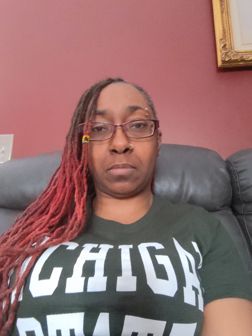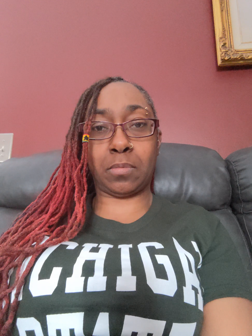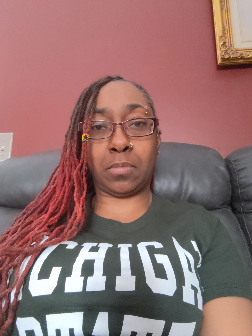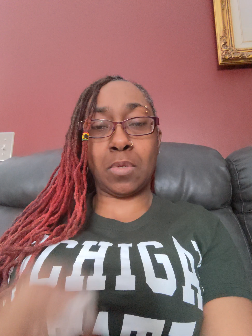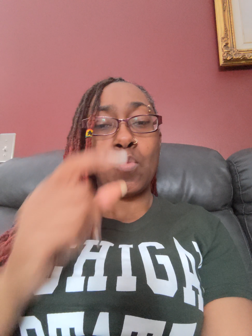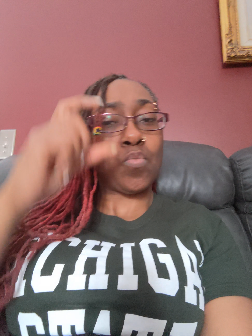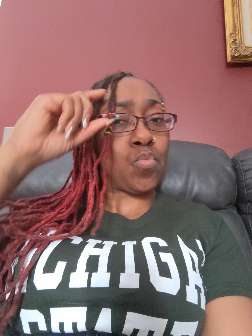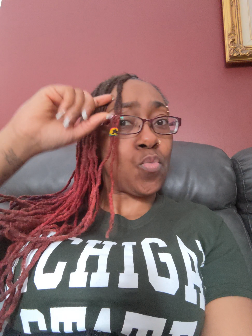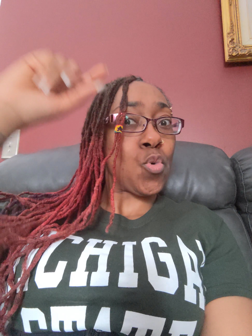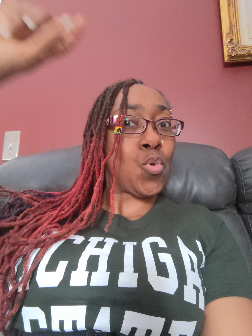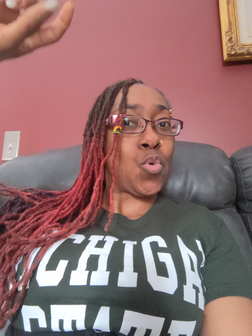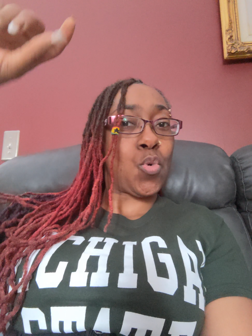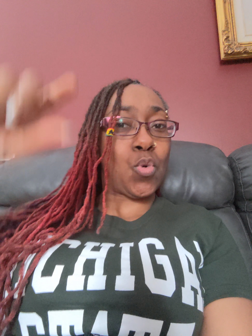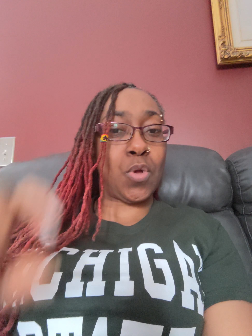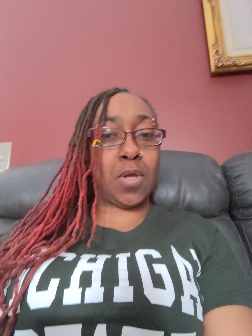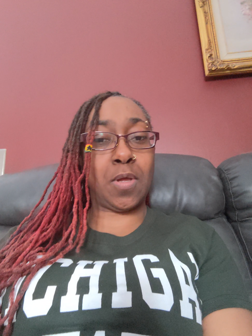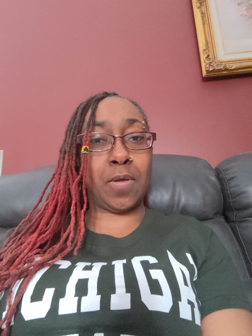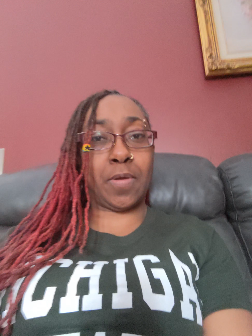moon